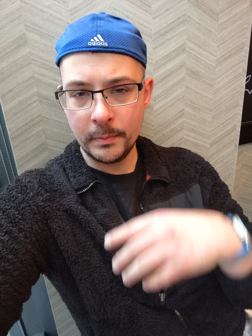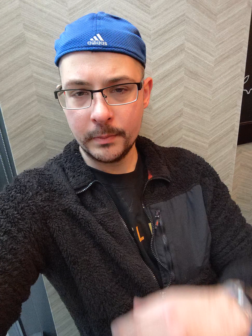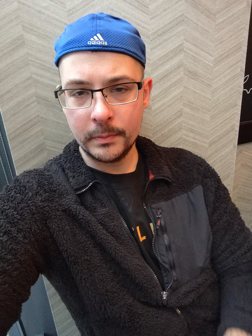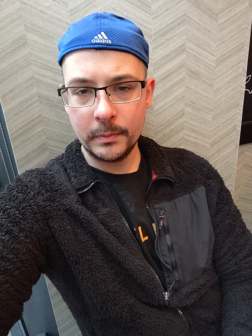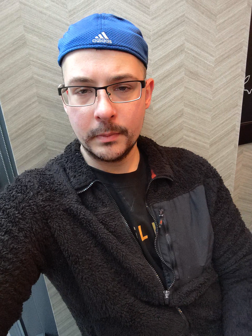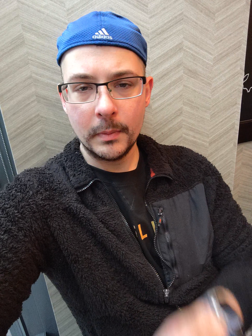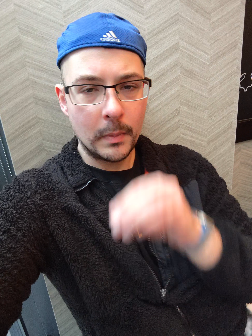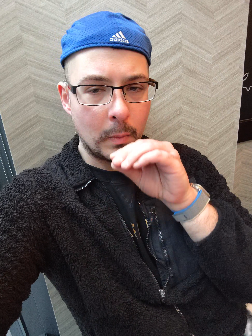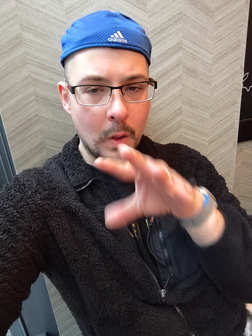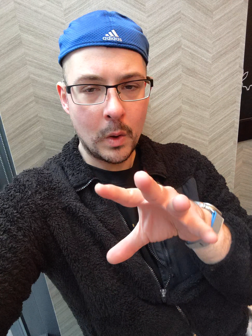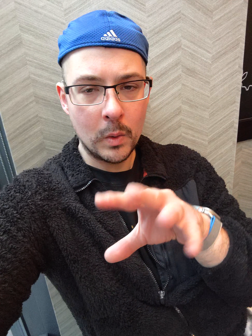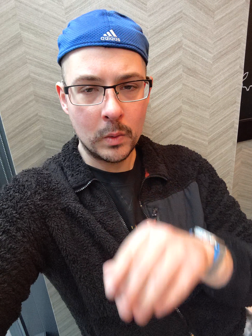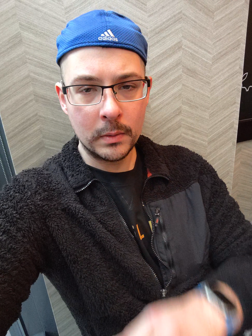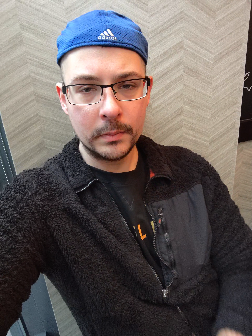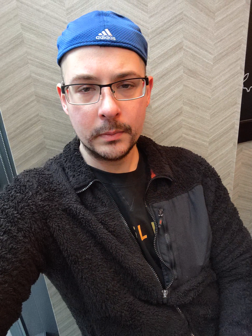blow